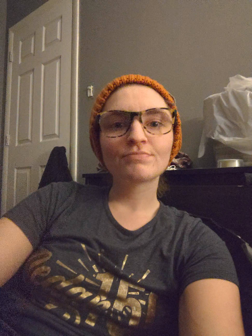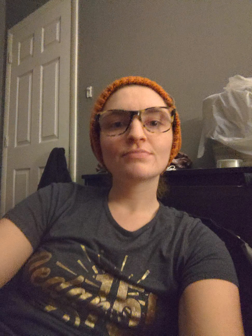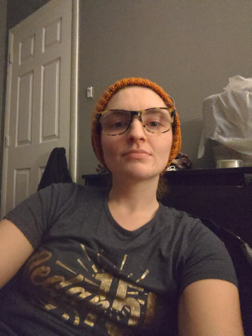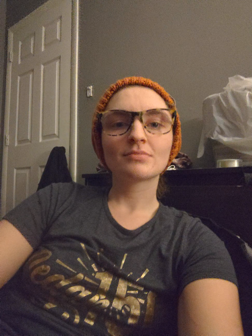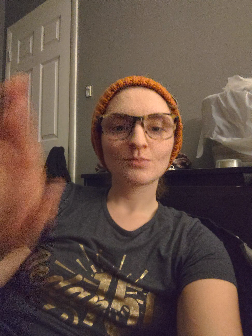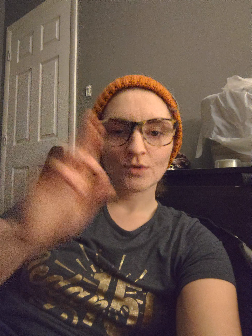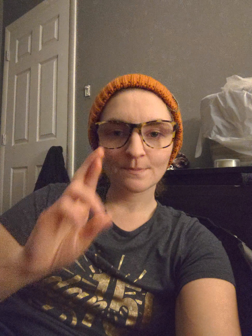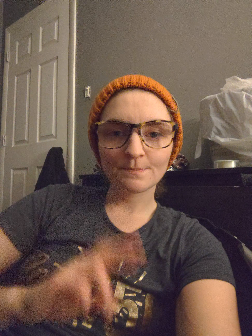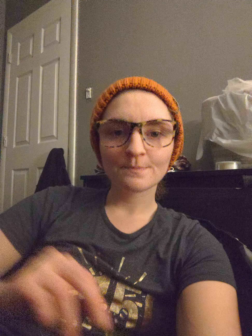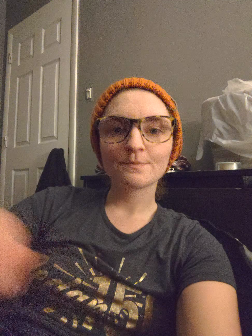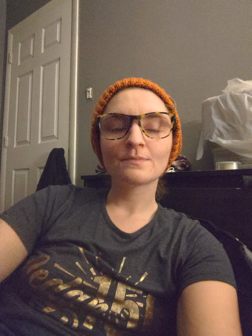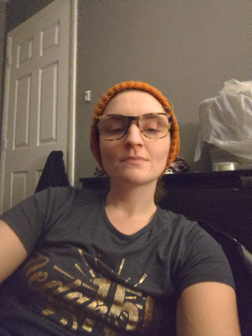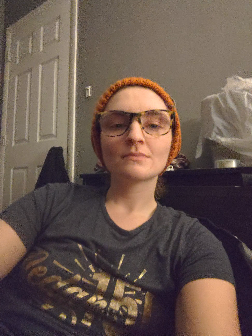refrigerator